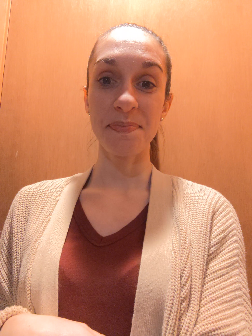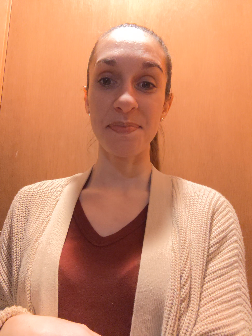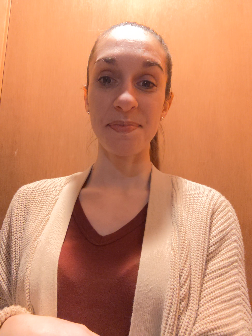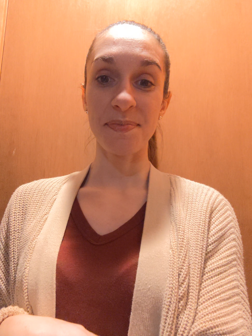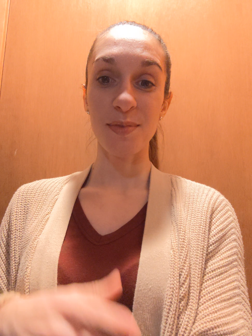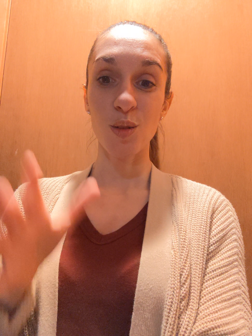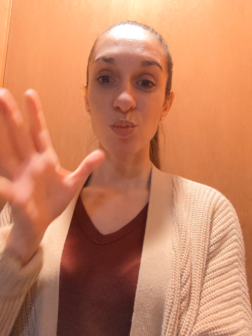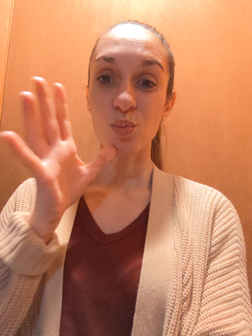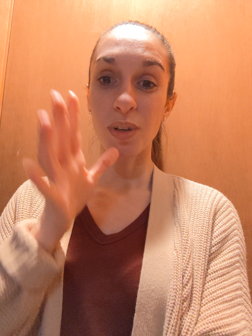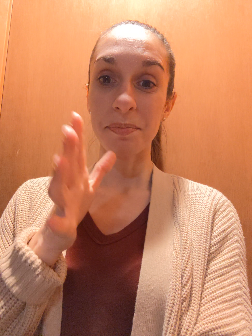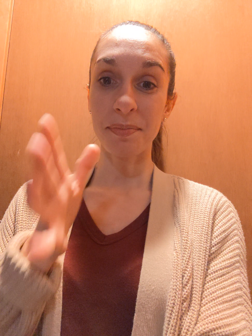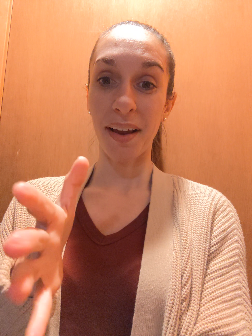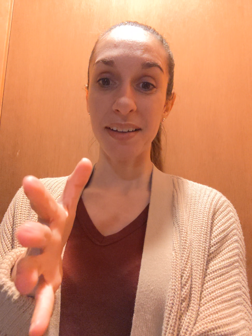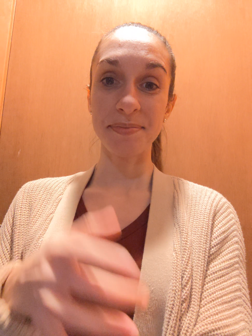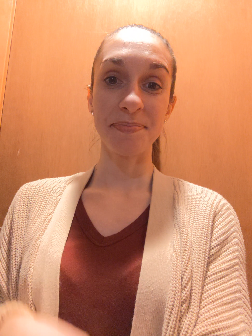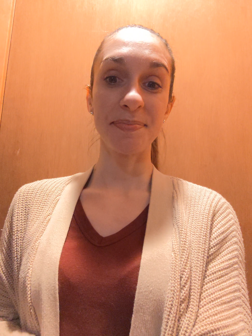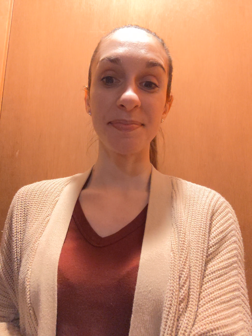grandma